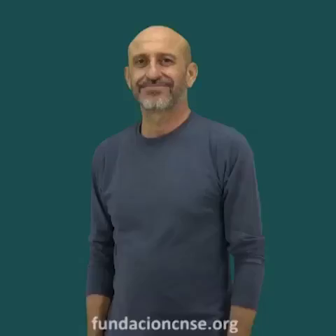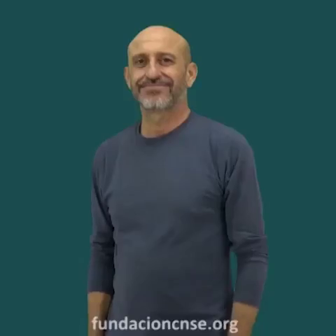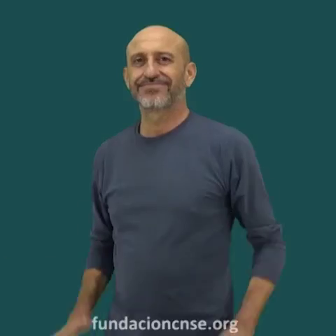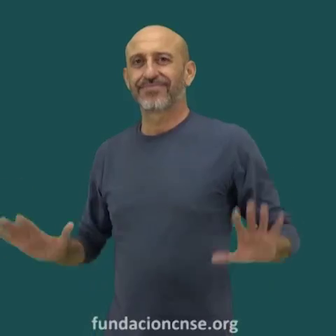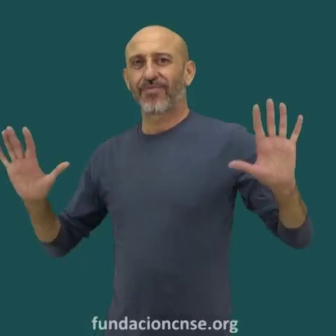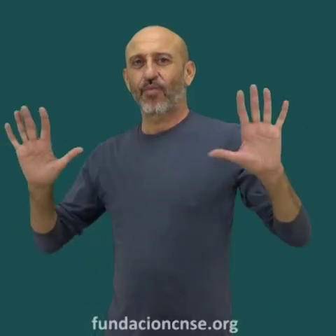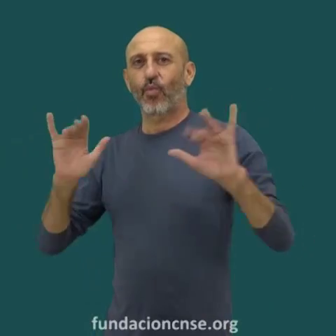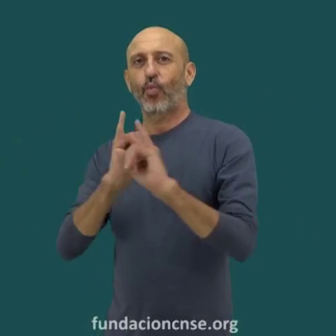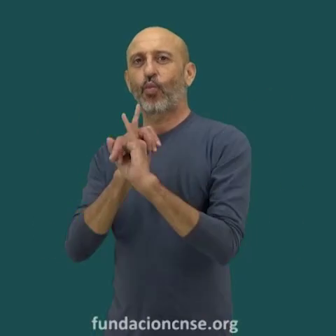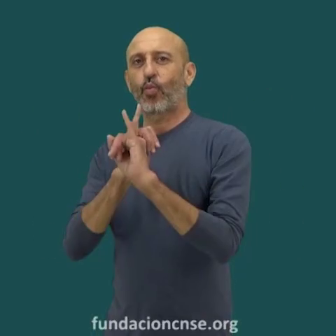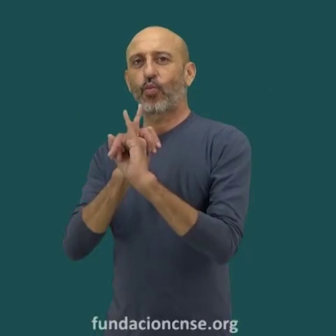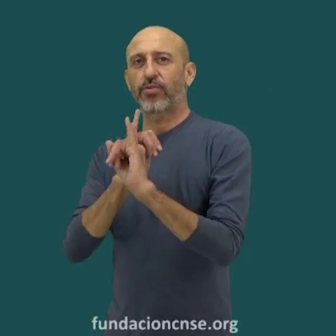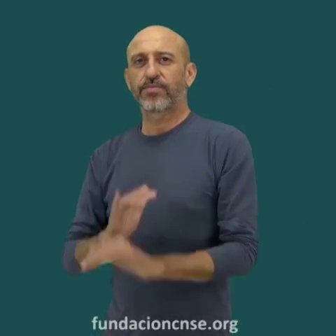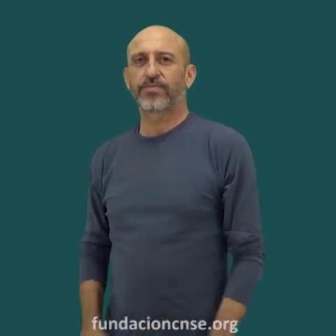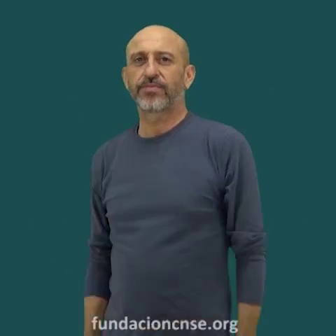adelgazar